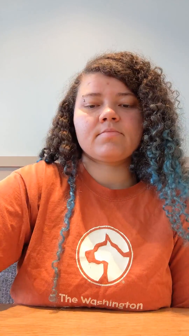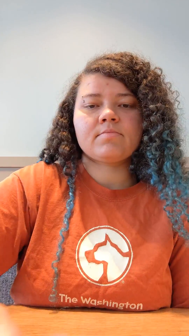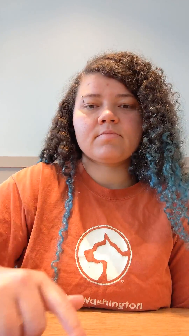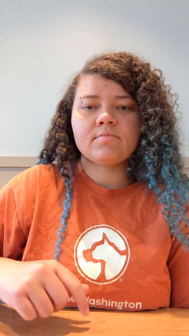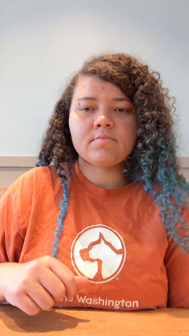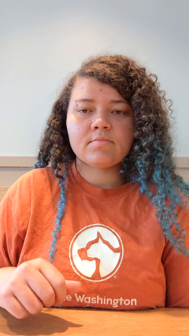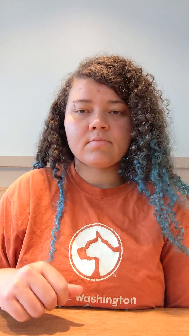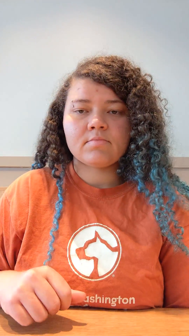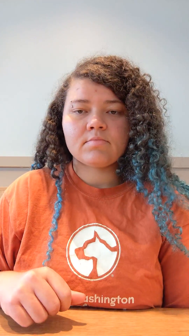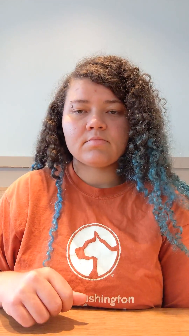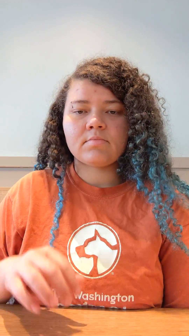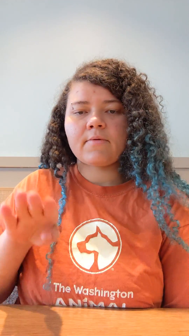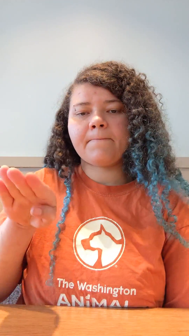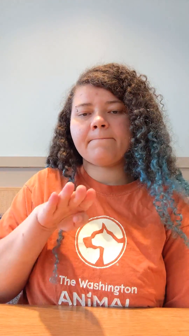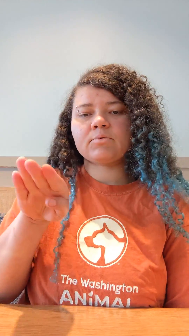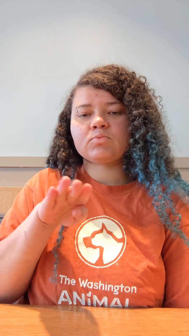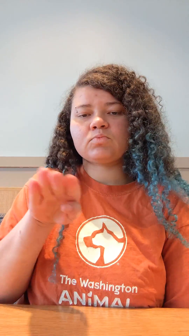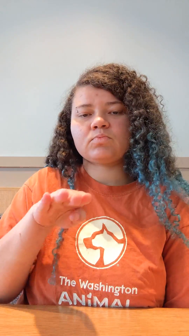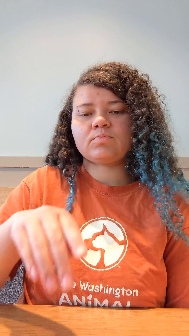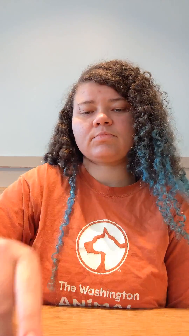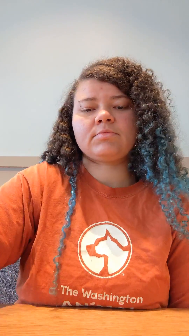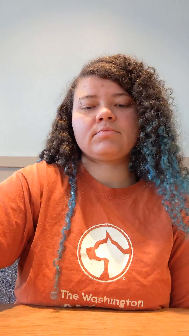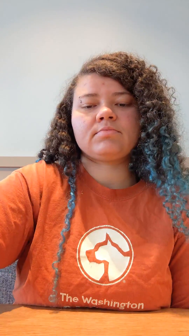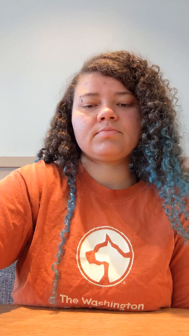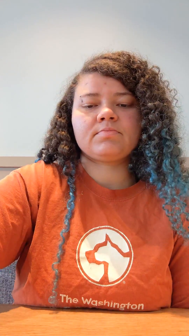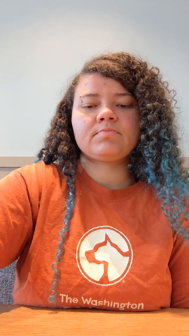boots